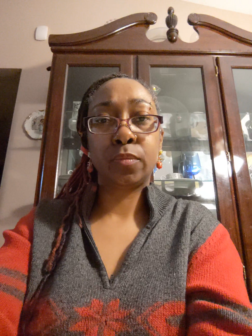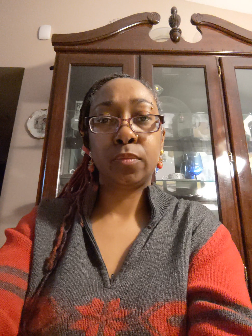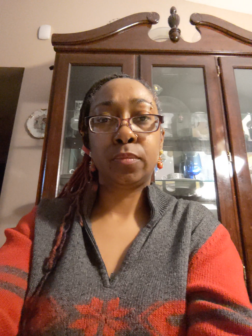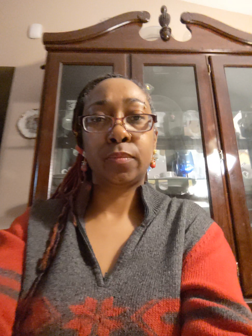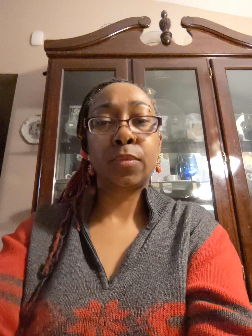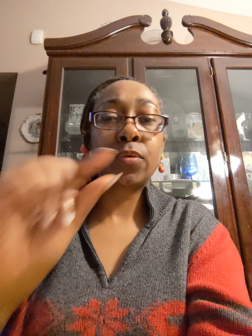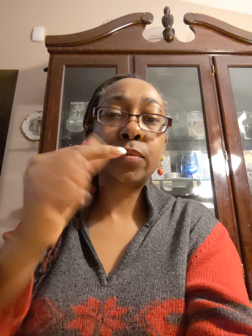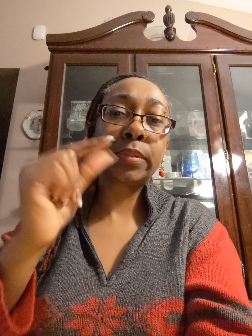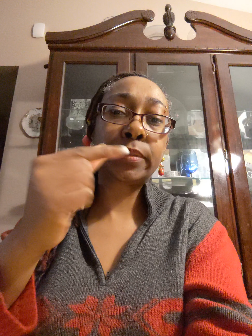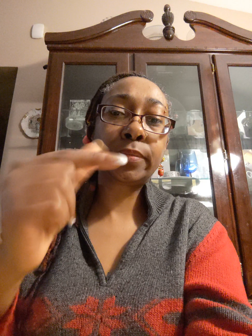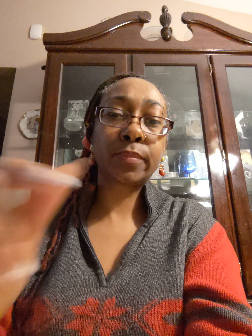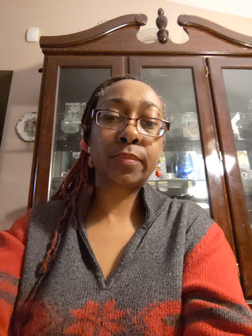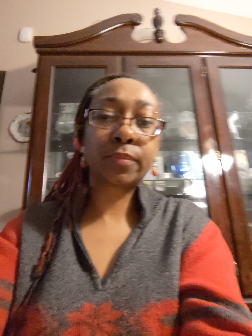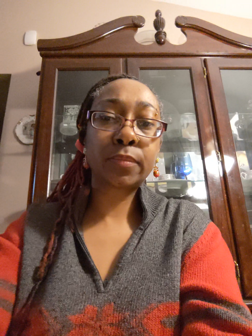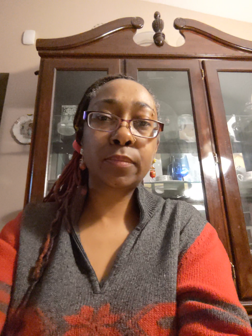green